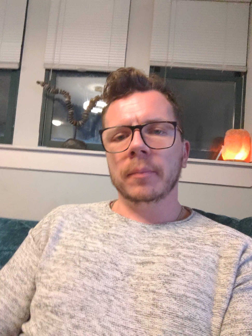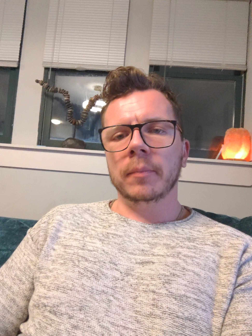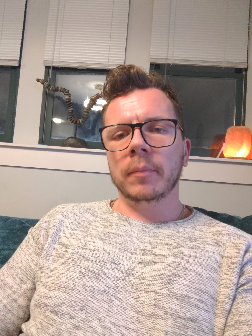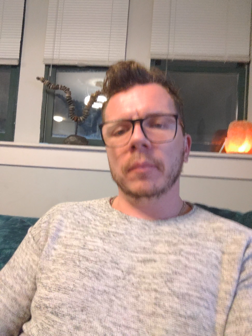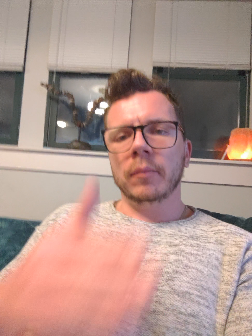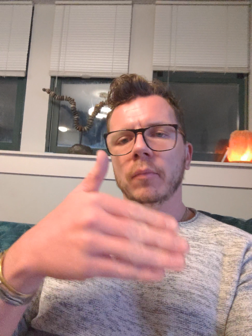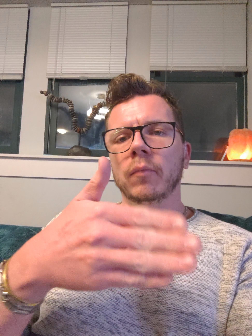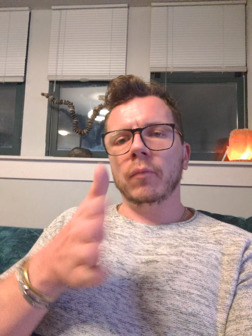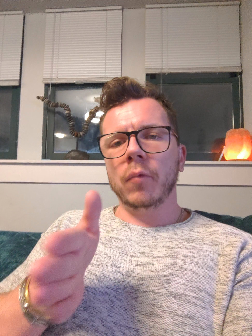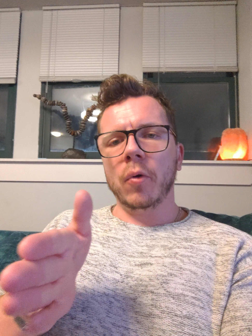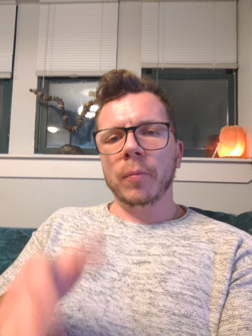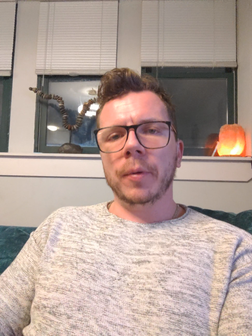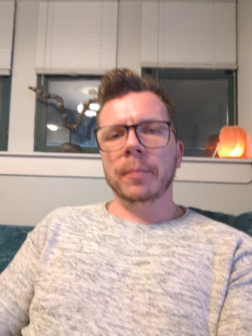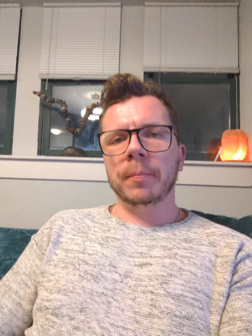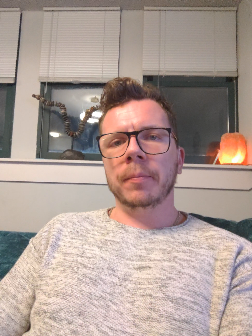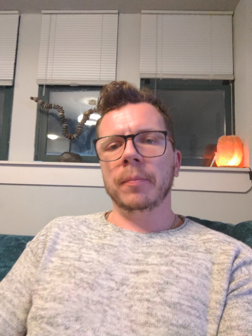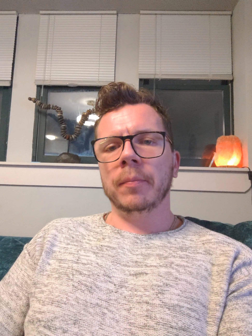room